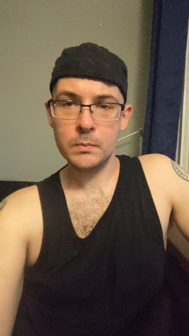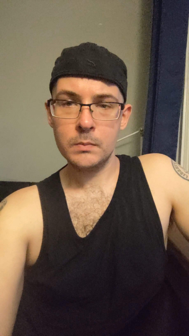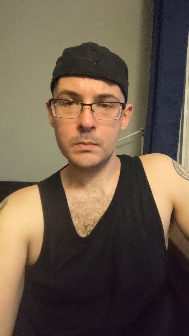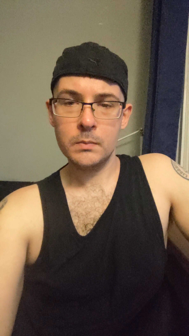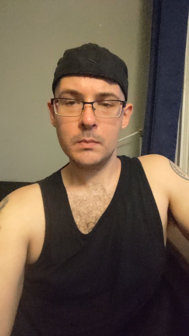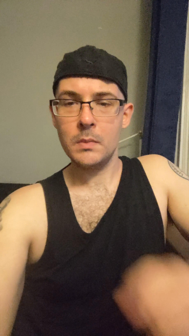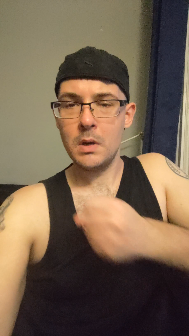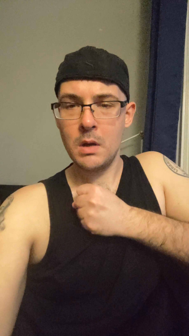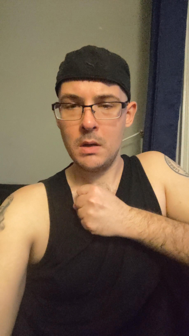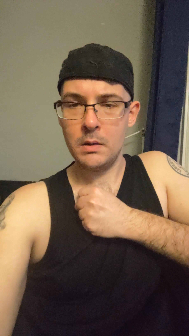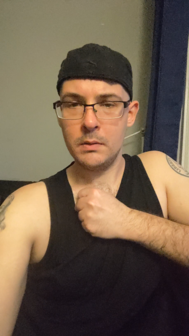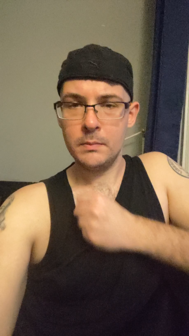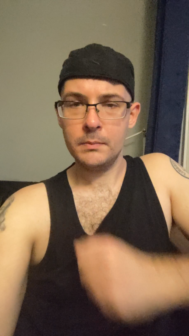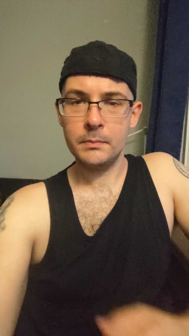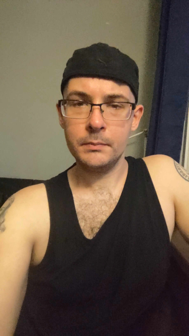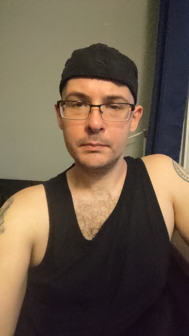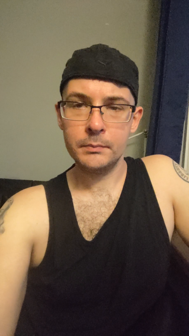hug